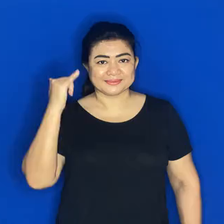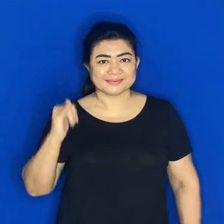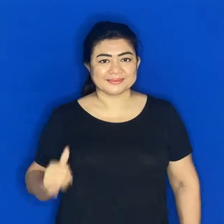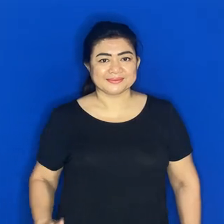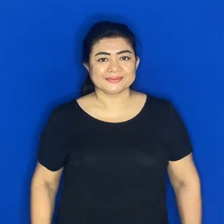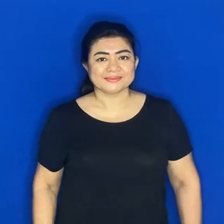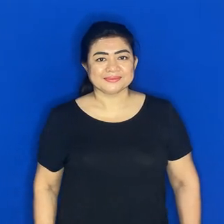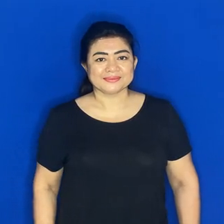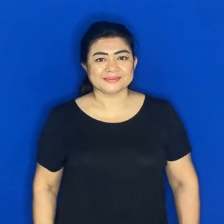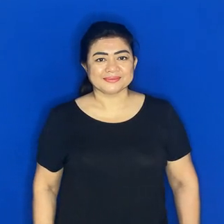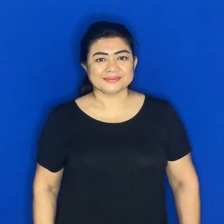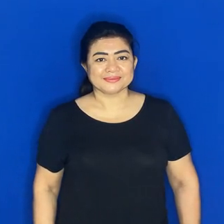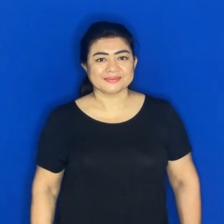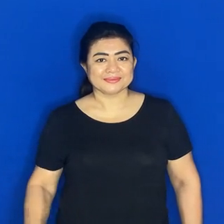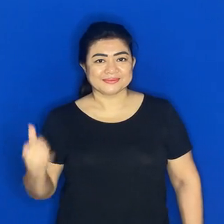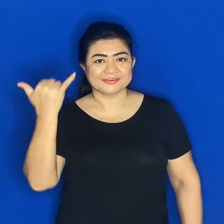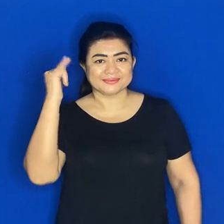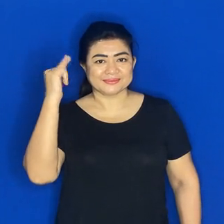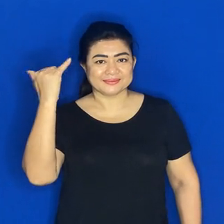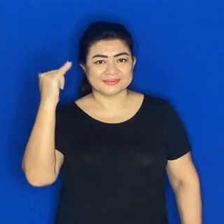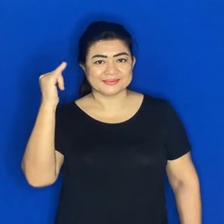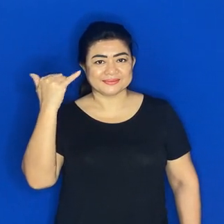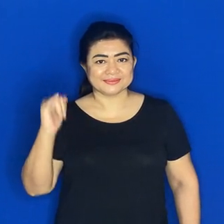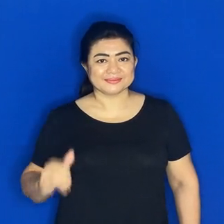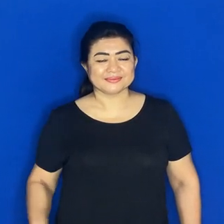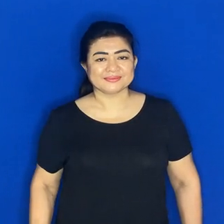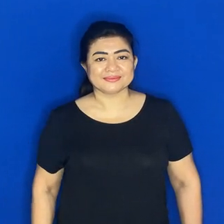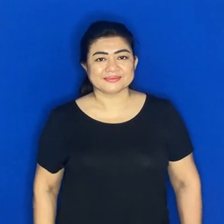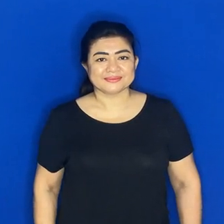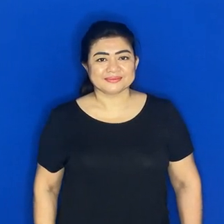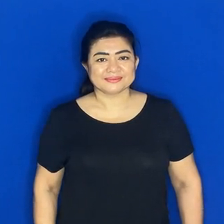yellow